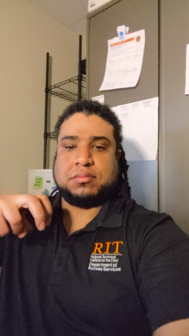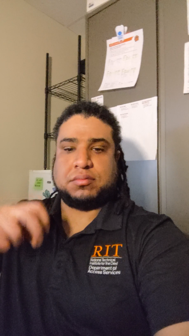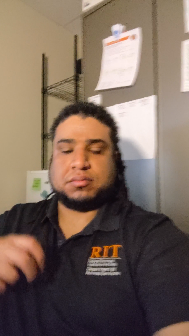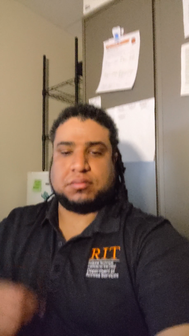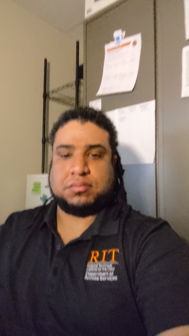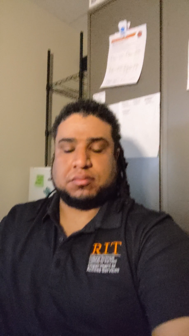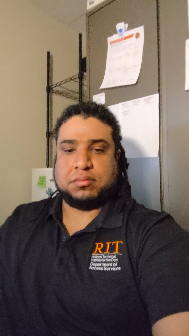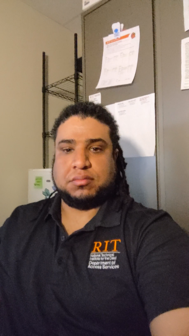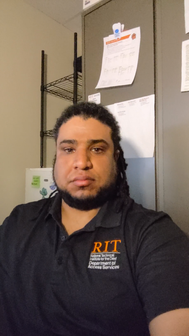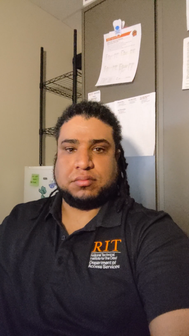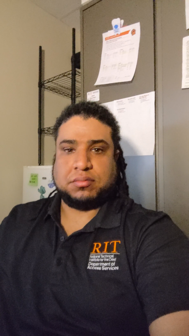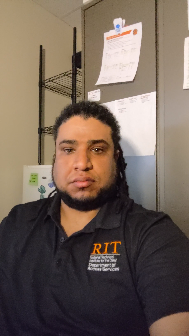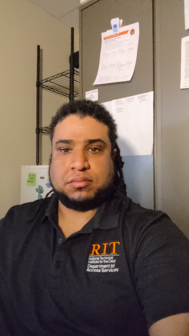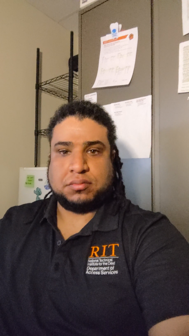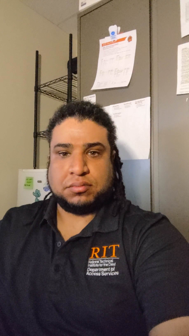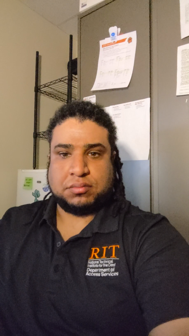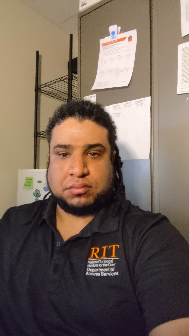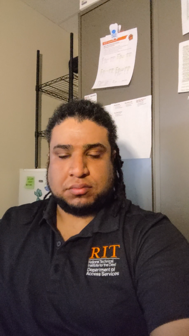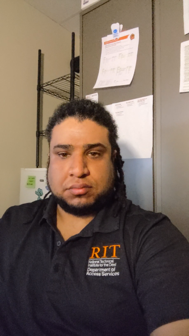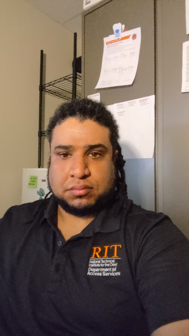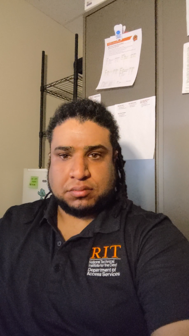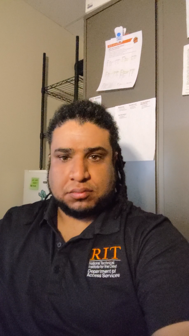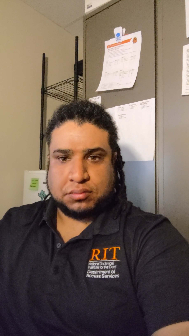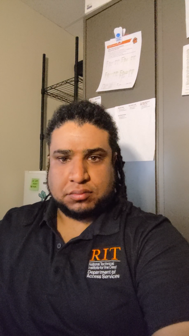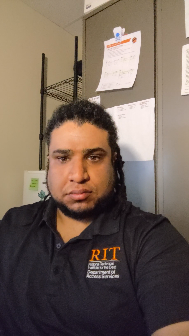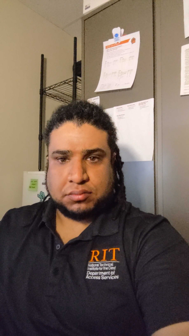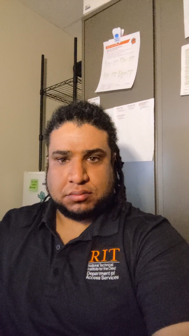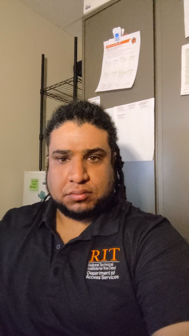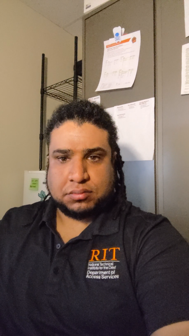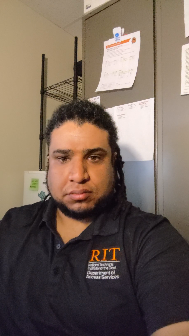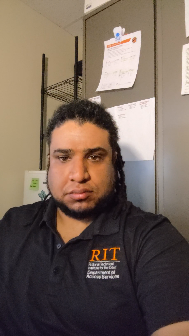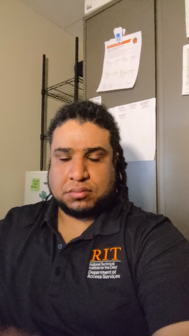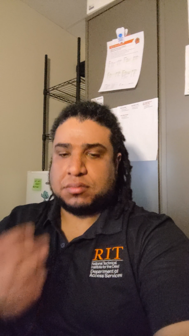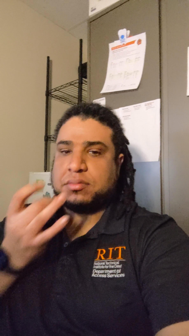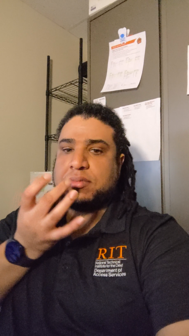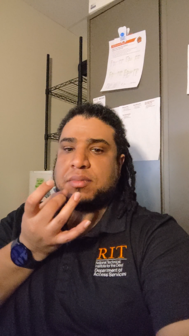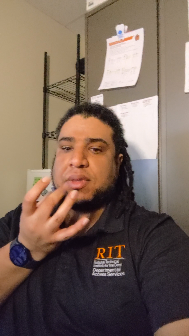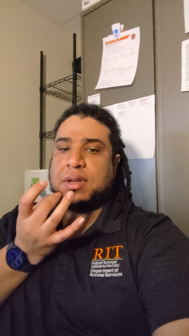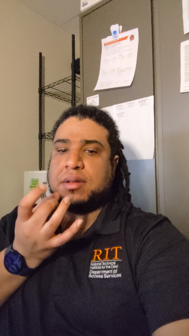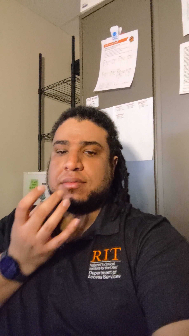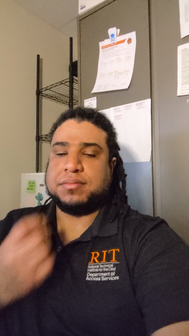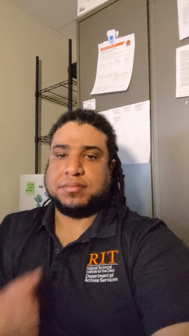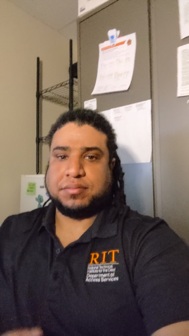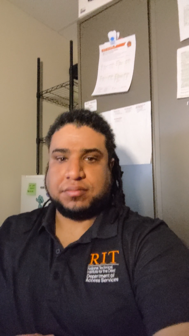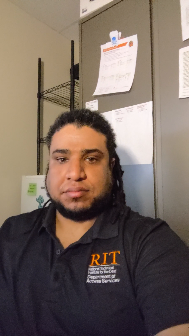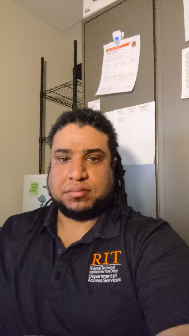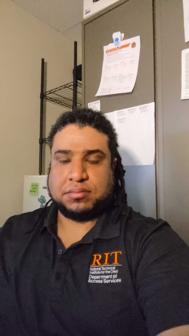light bulb